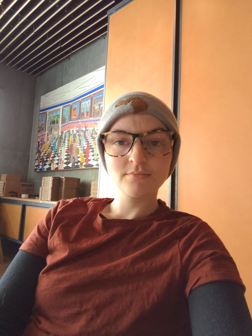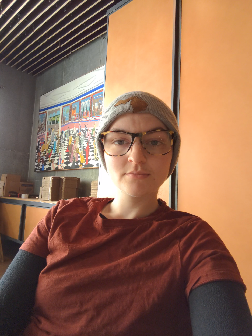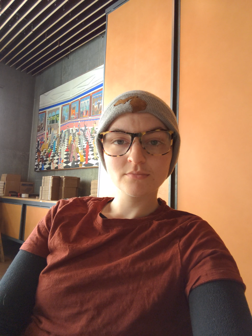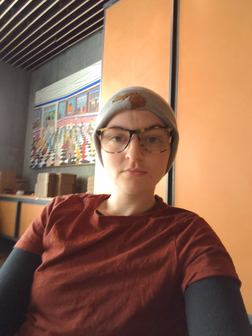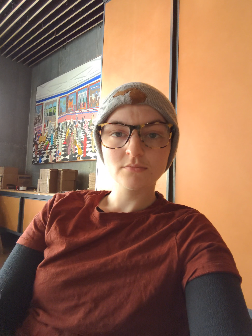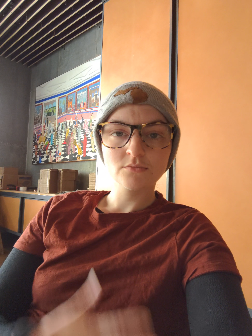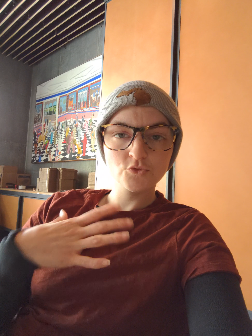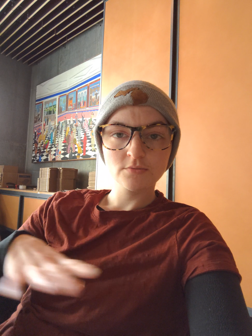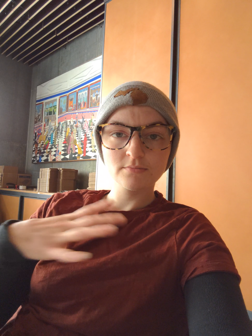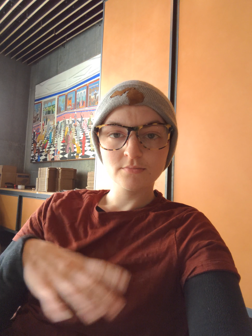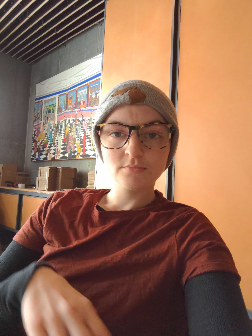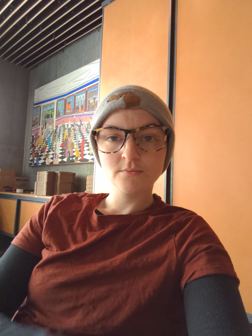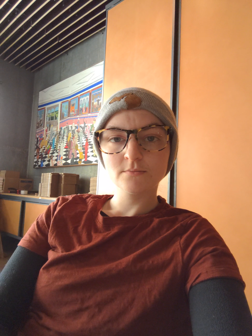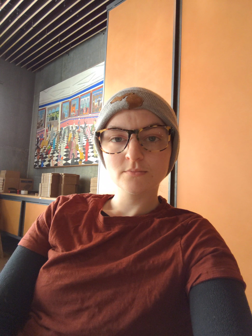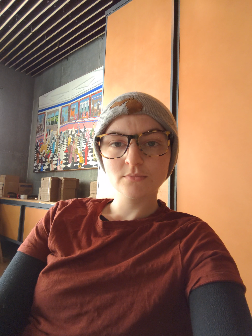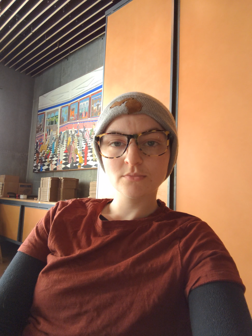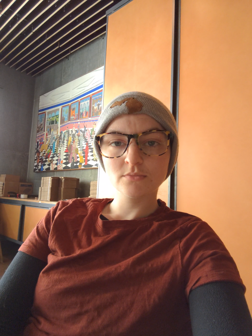shirt